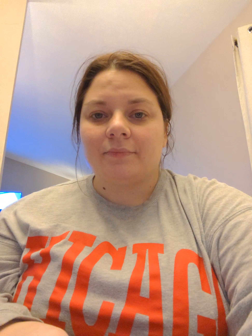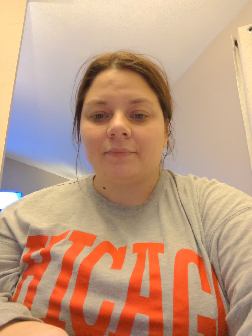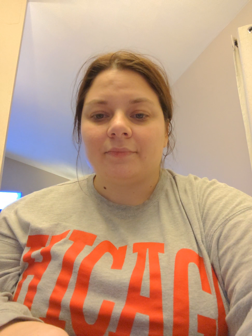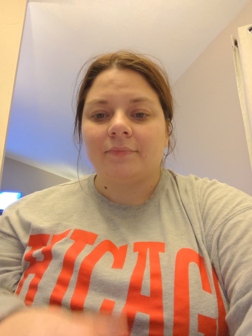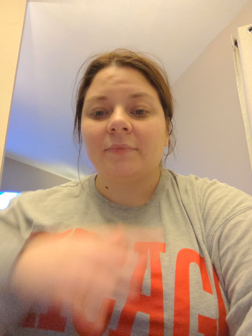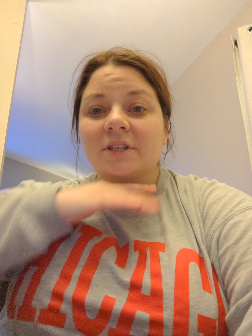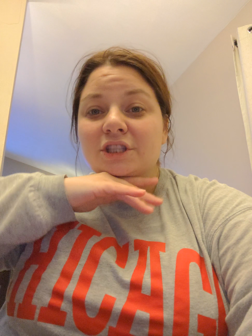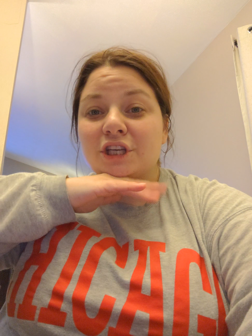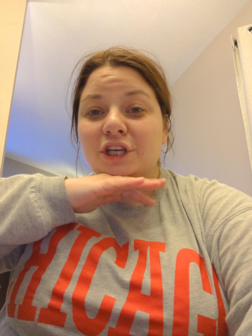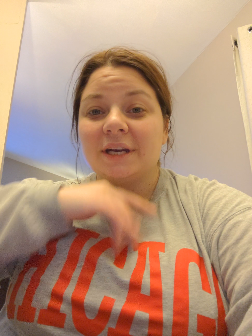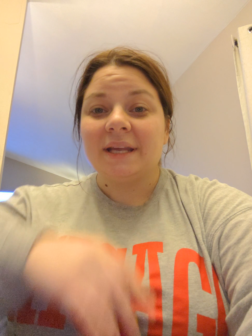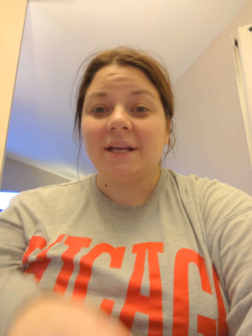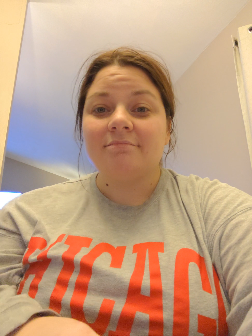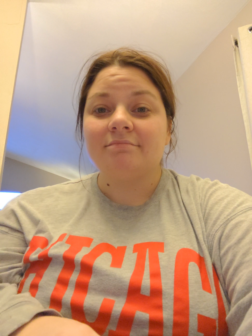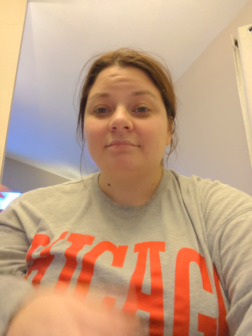dirty